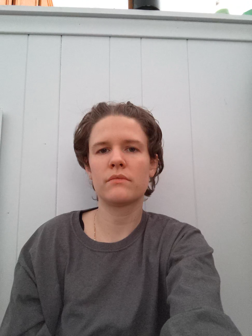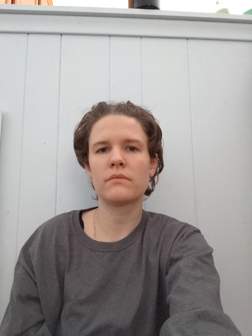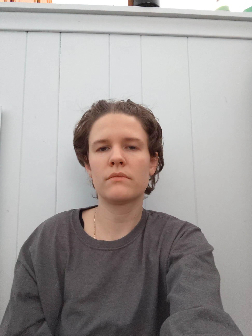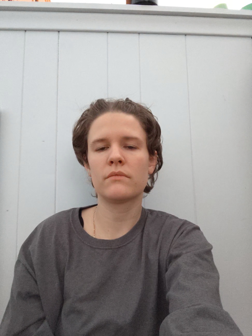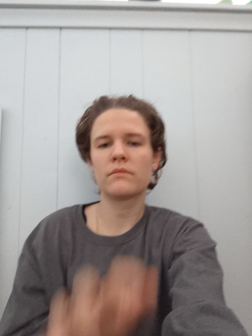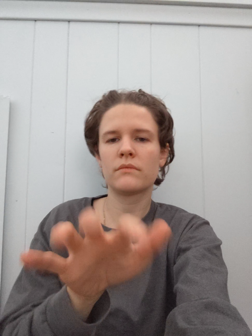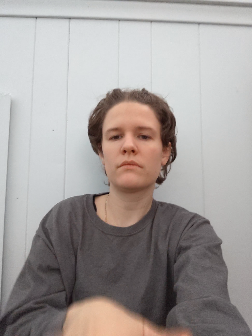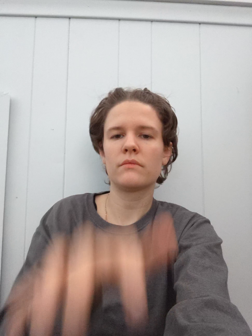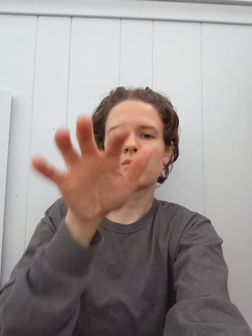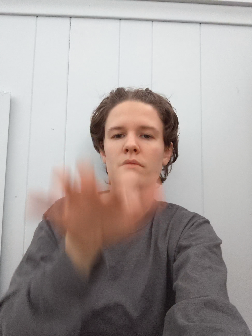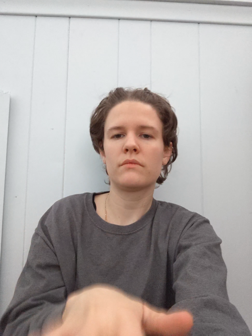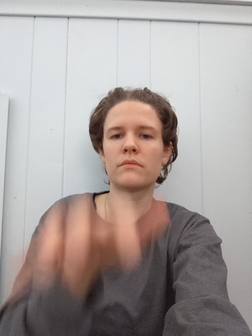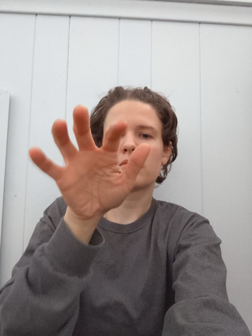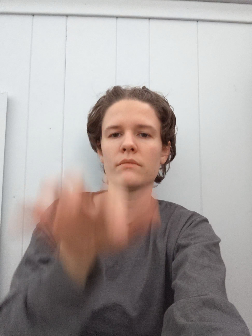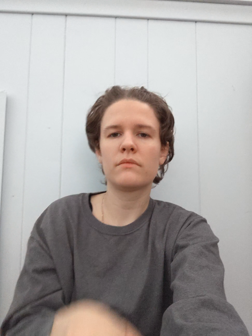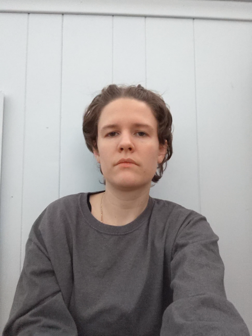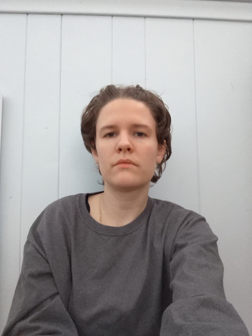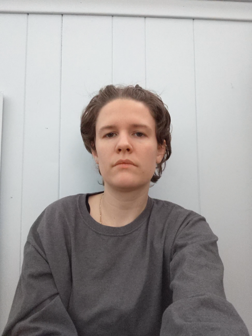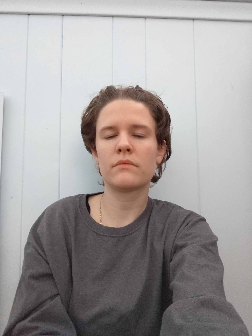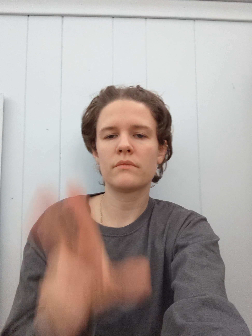alligator